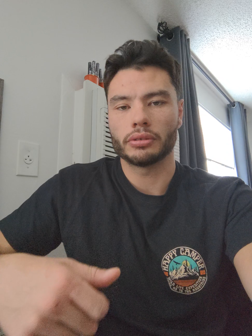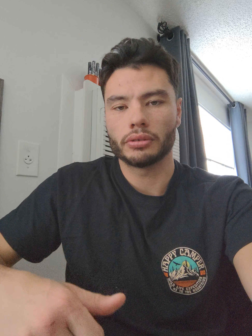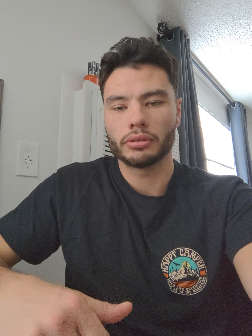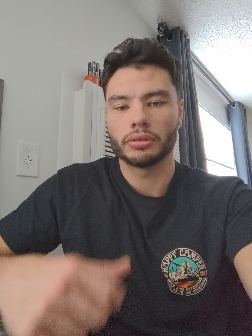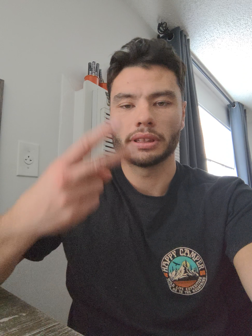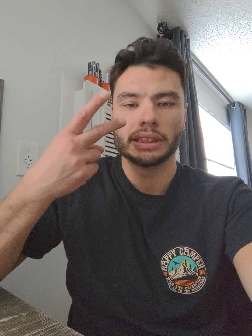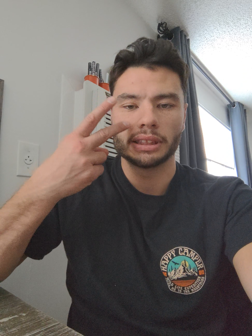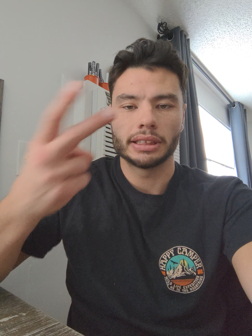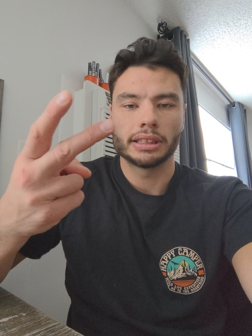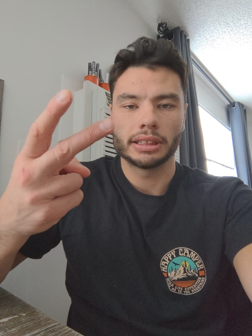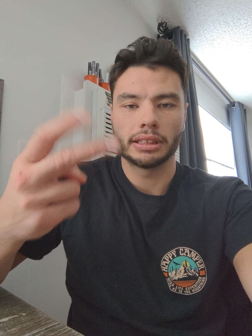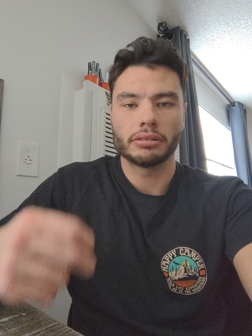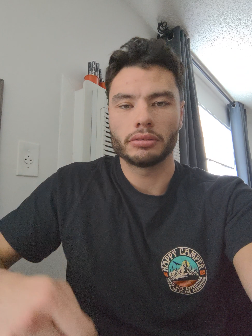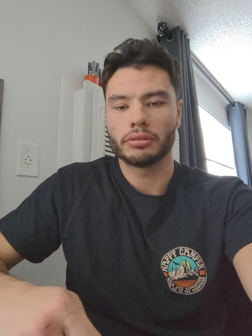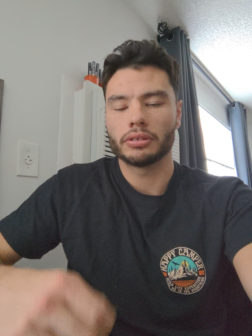see